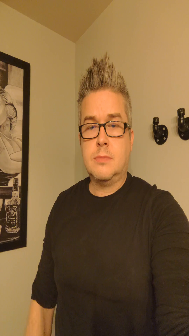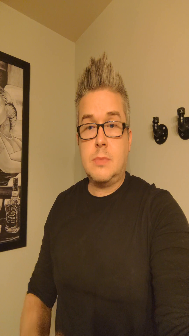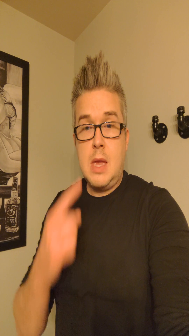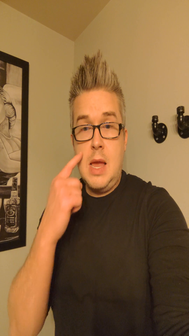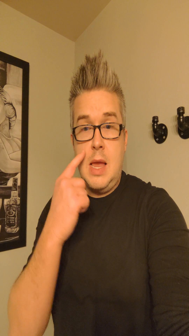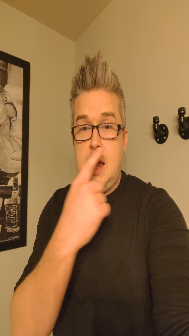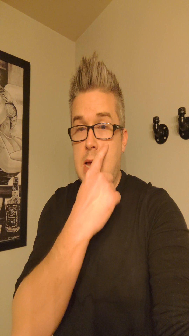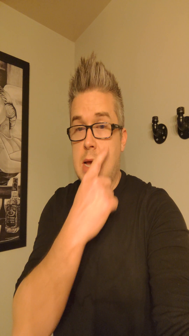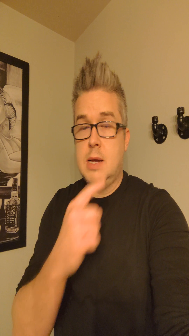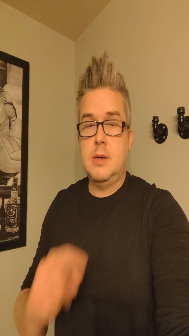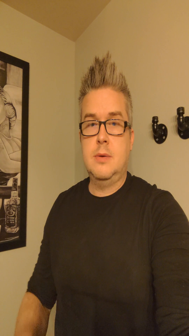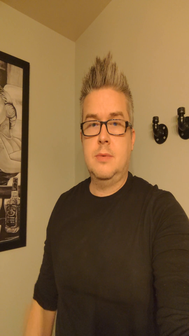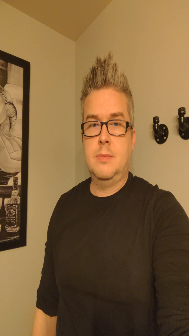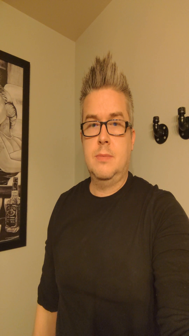eye